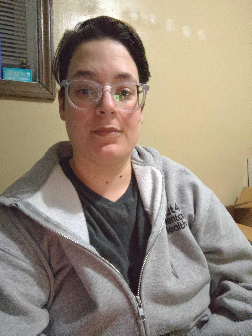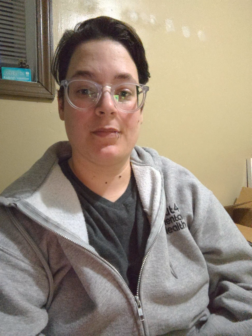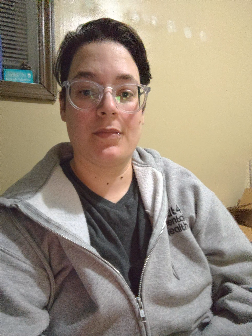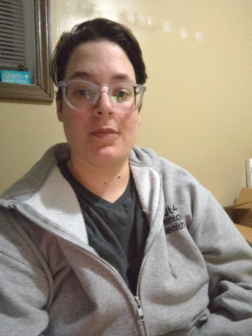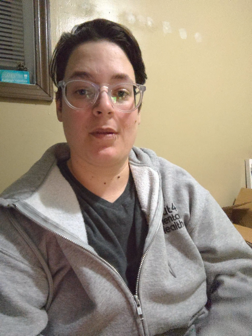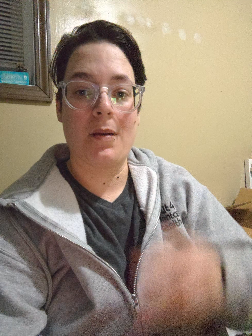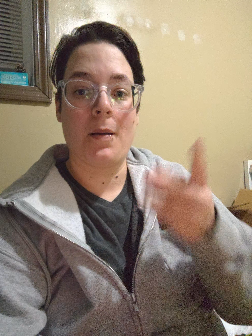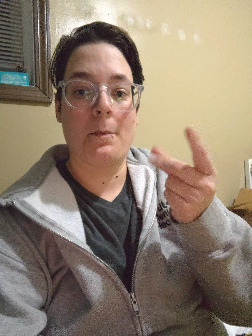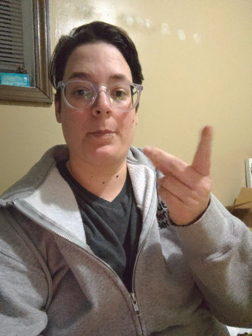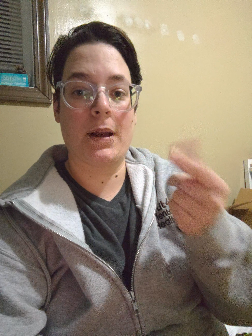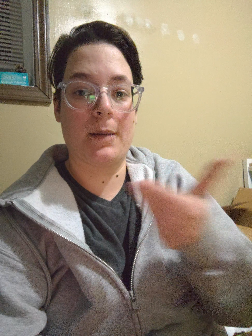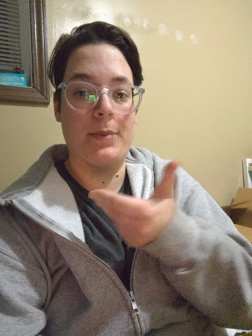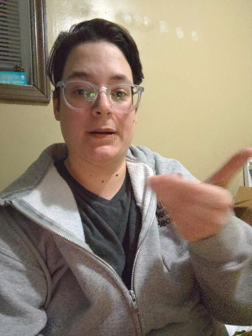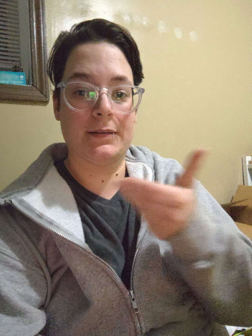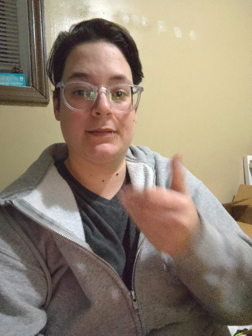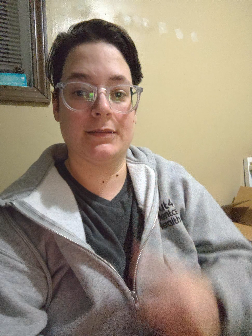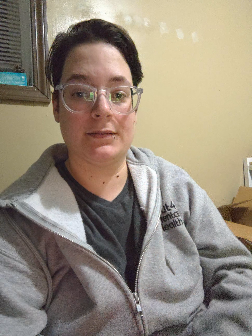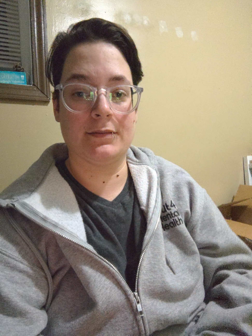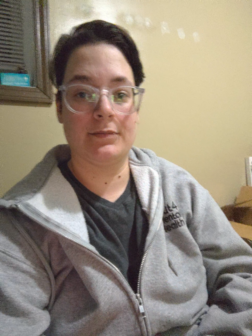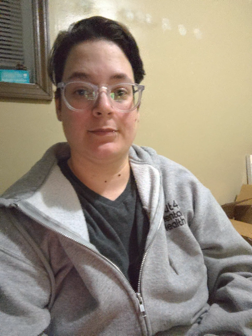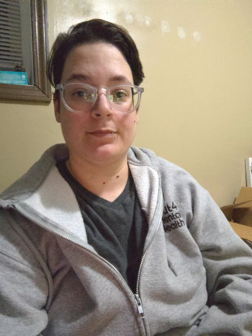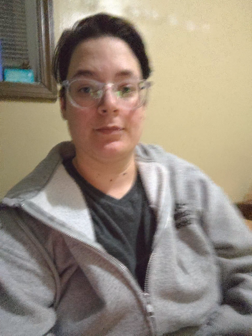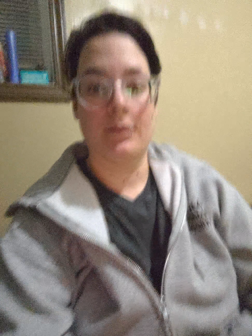puppy